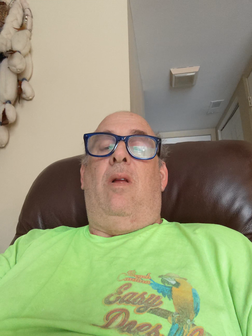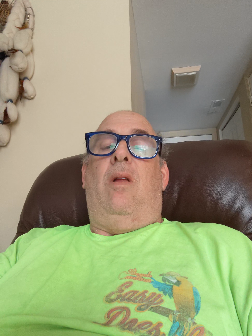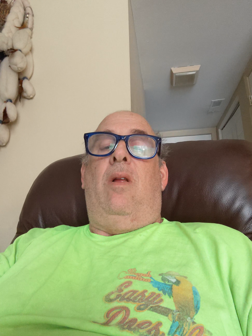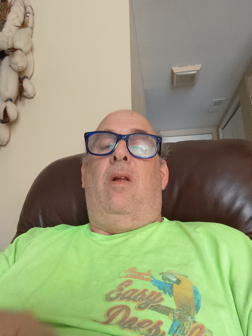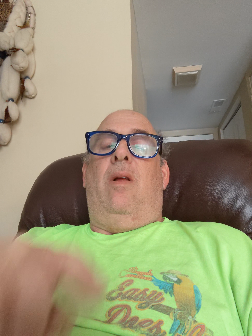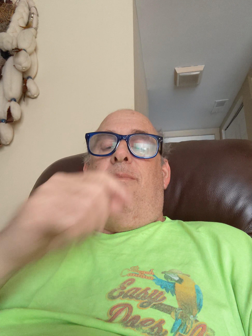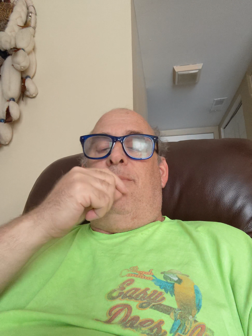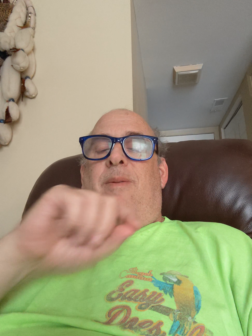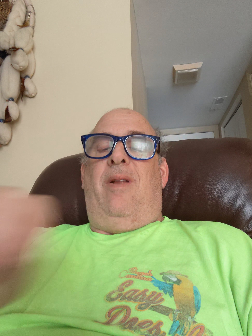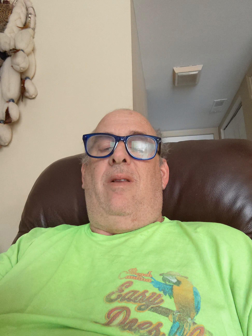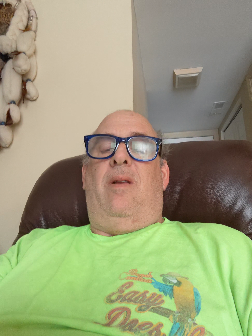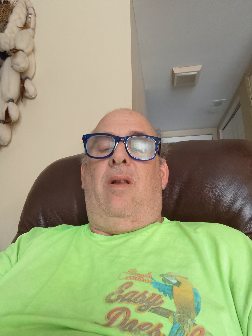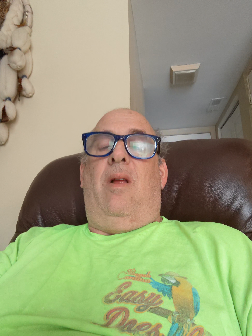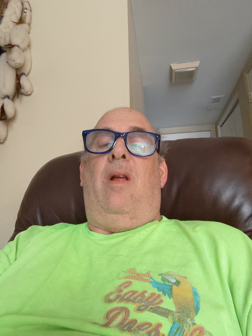pen